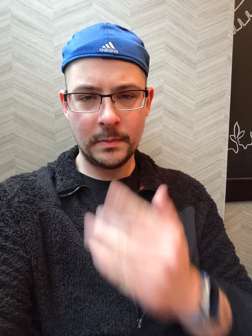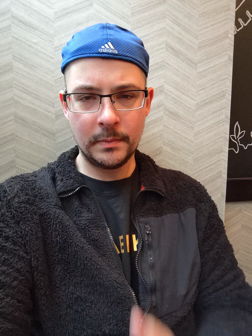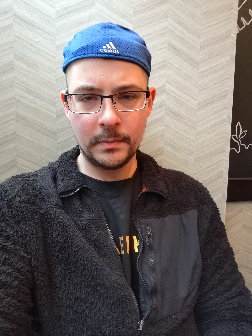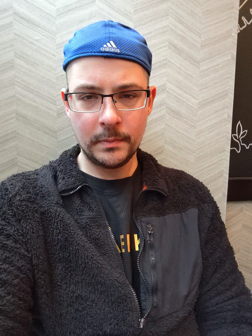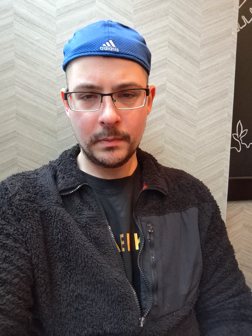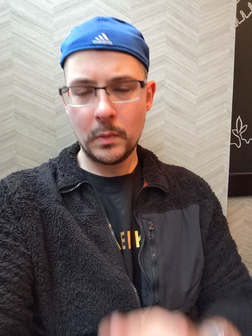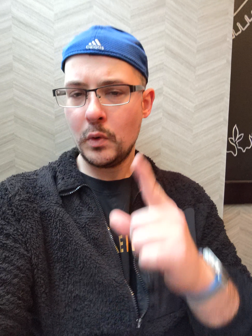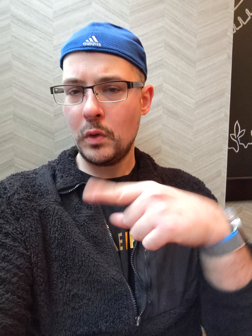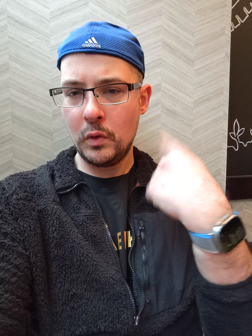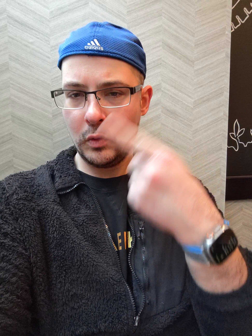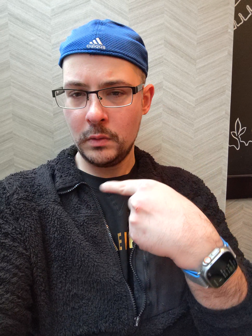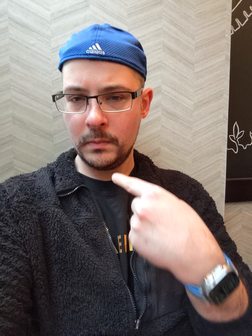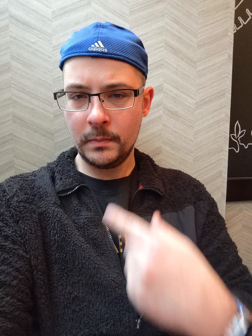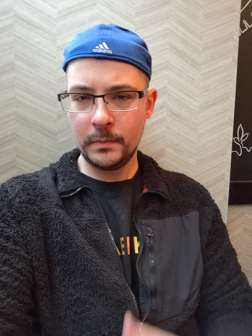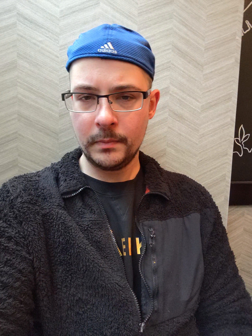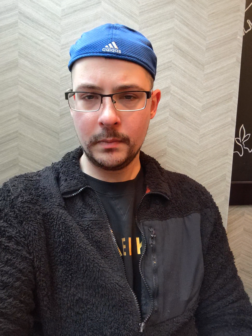look